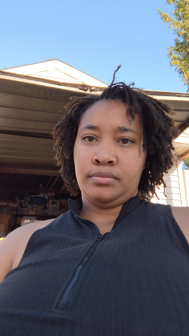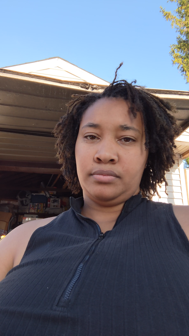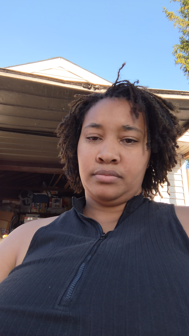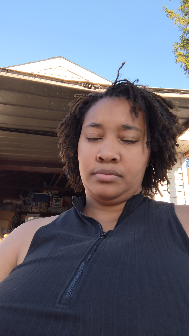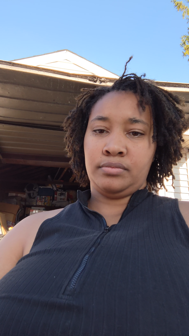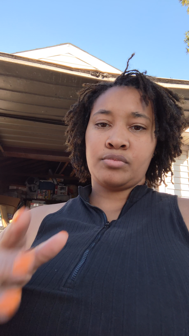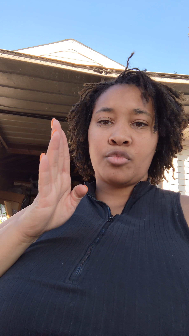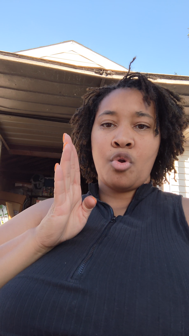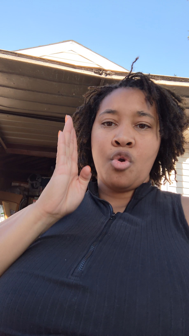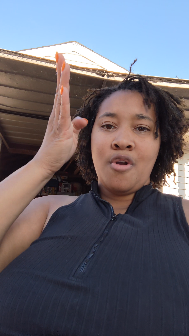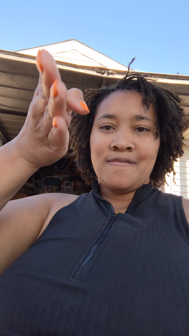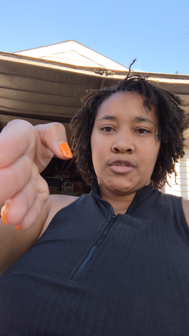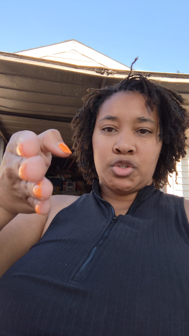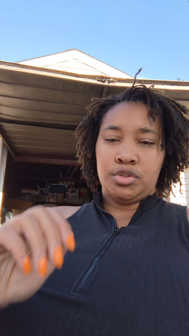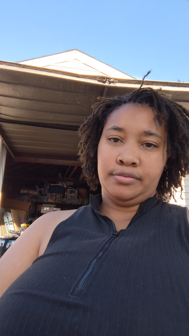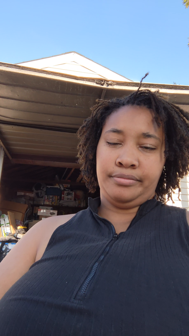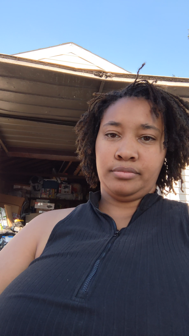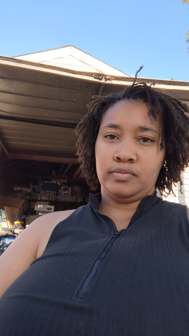over